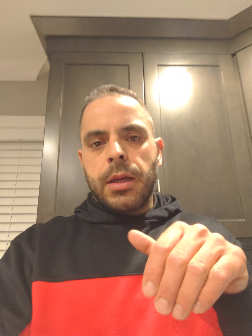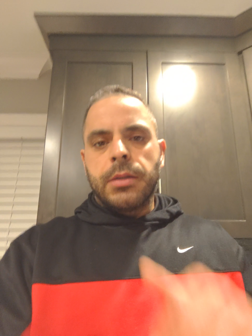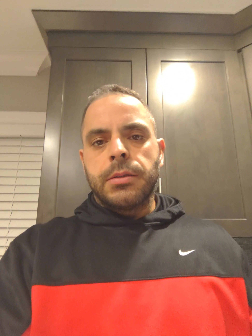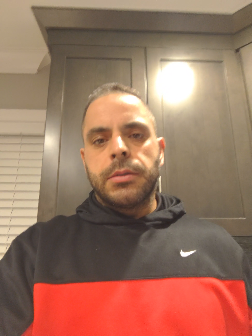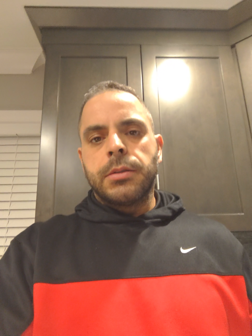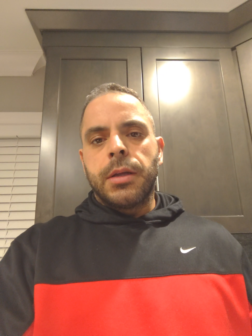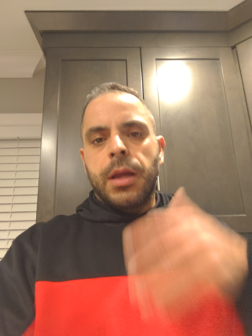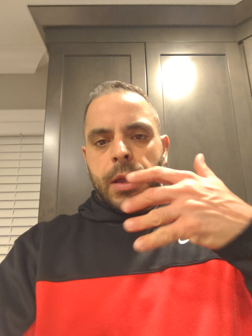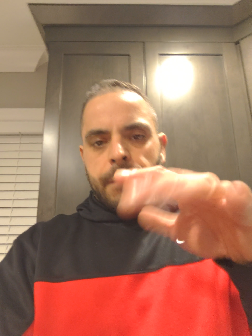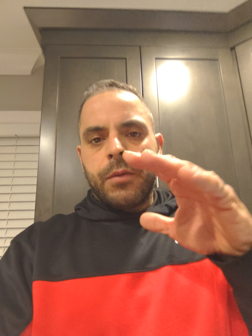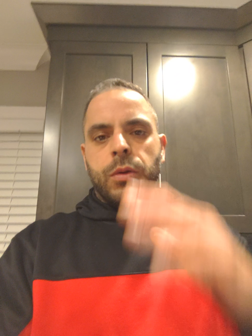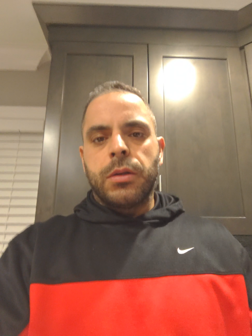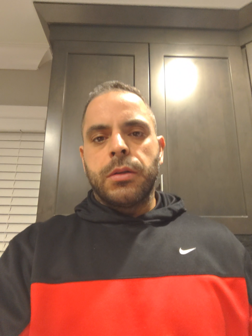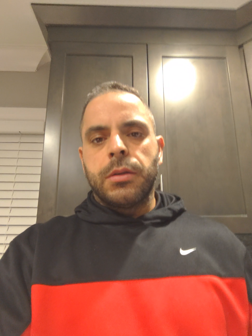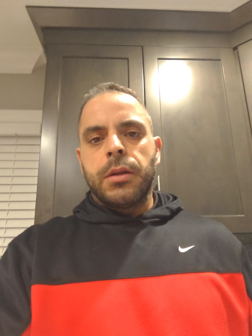after